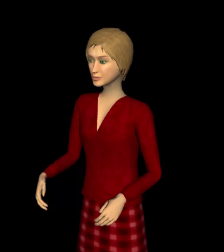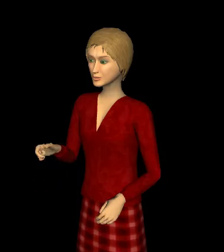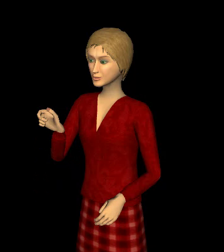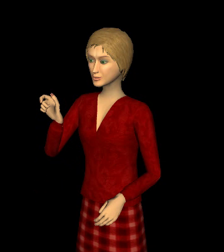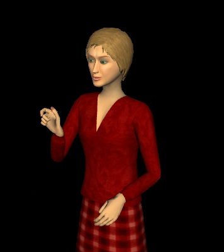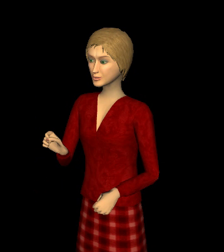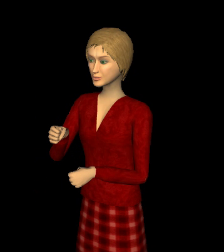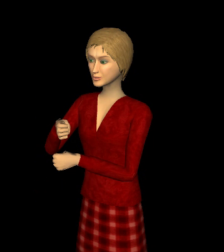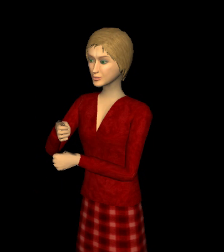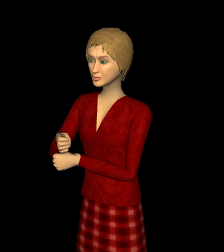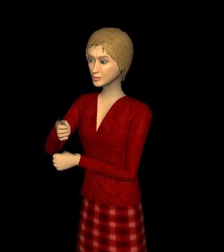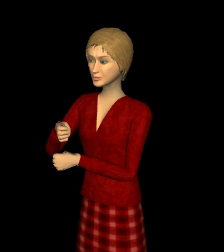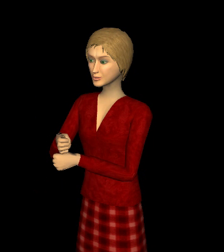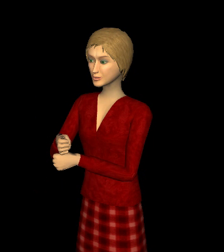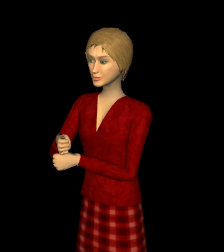عامل